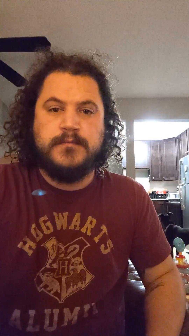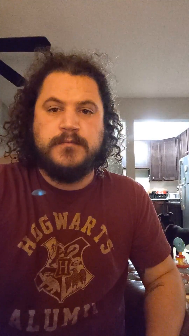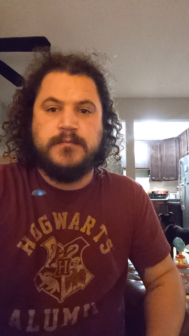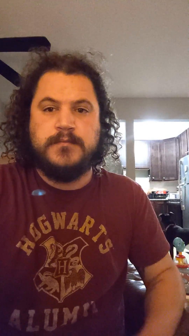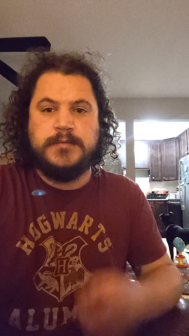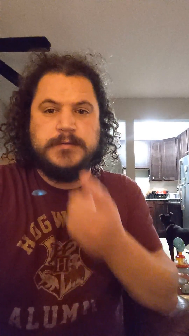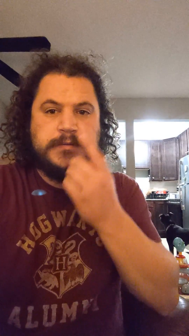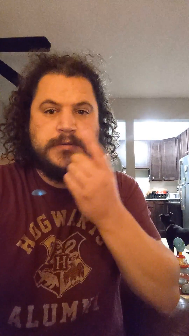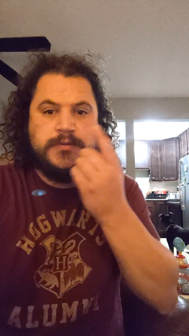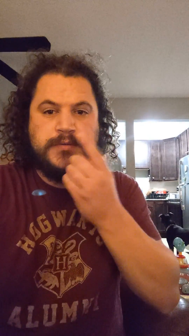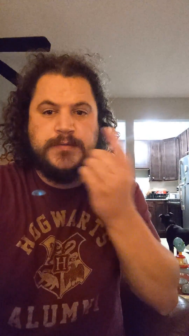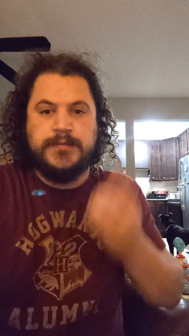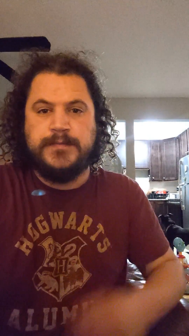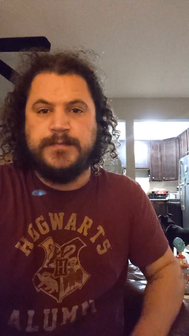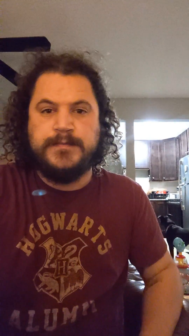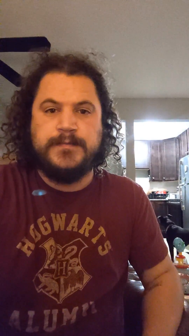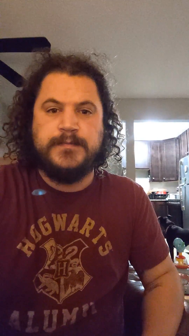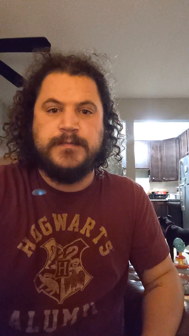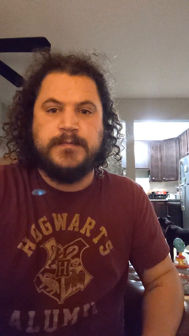dinner